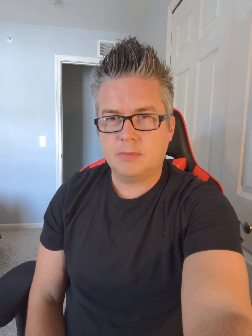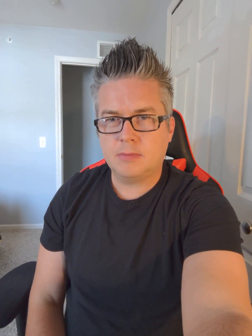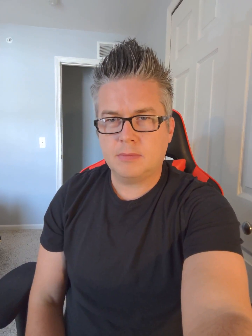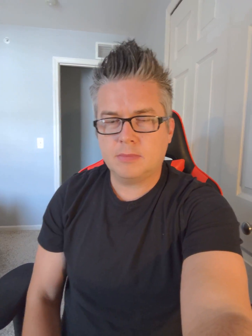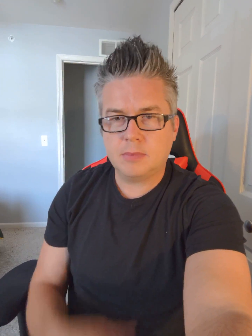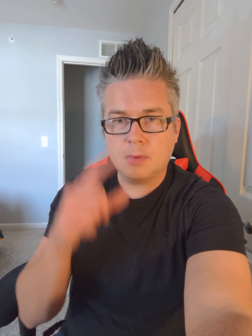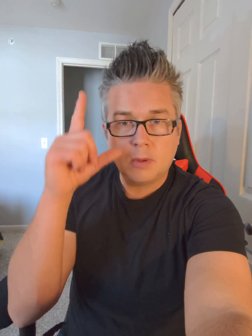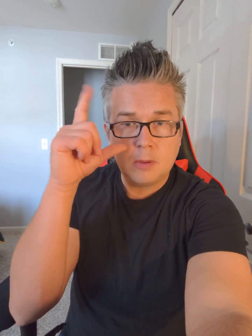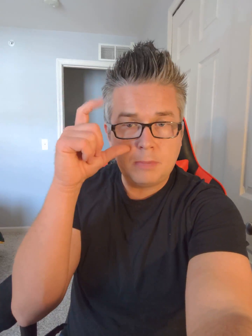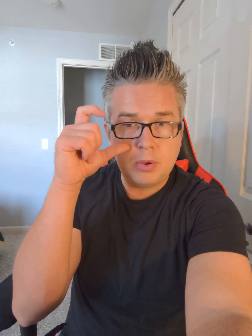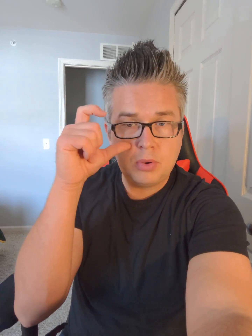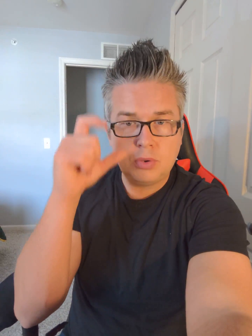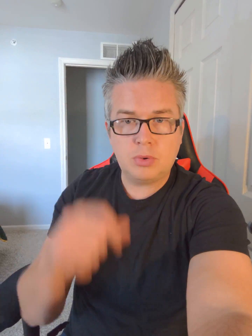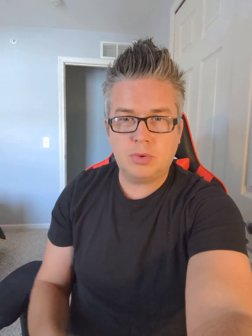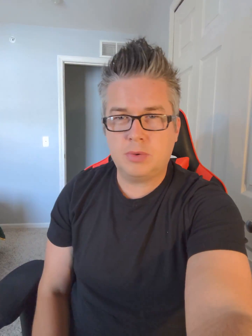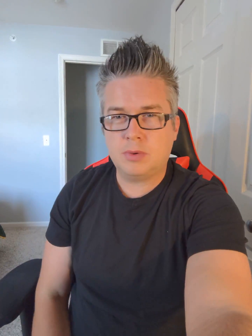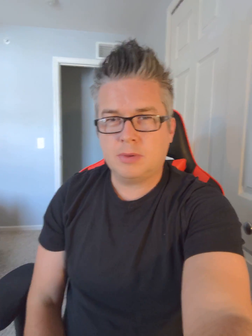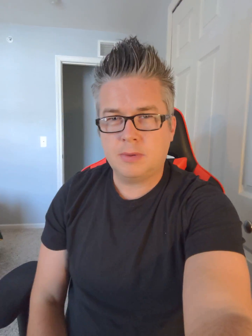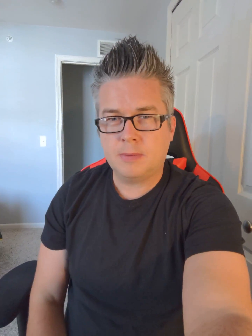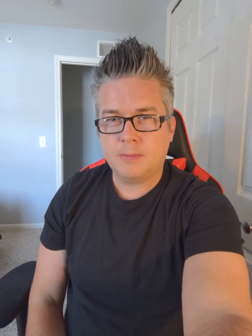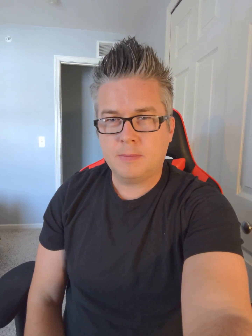camera